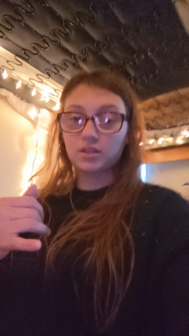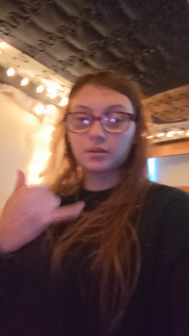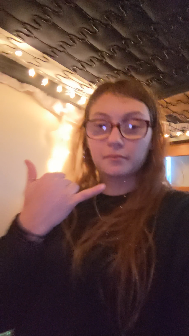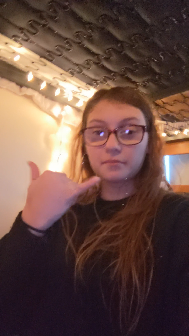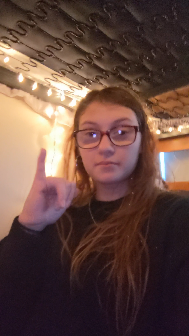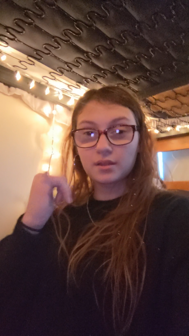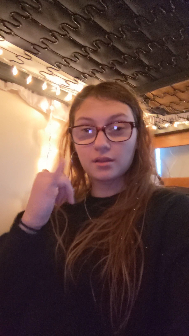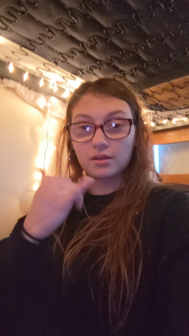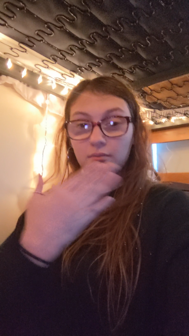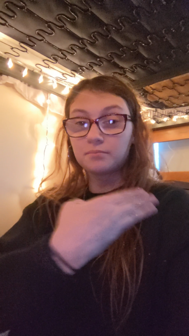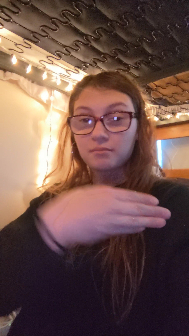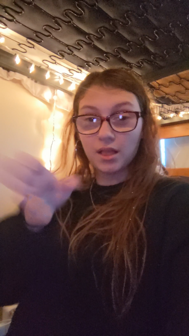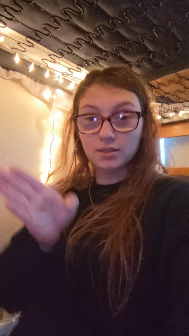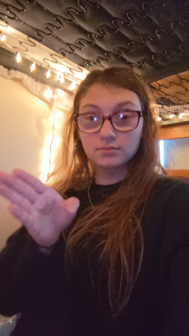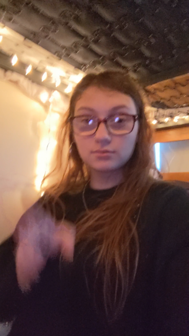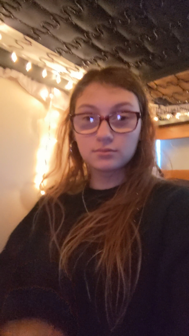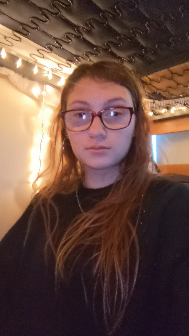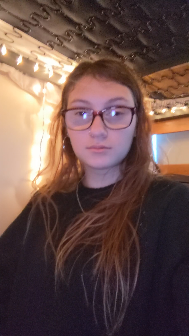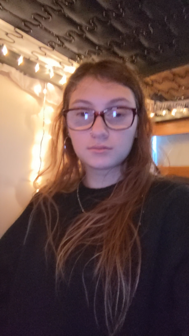playpen